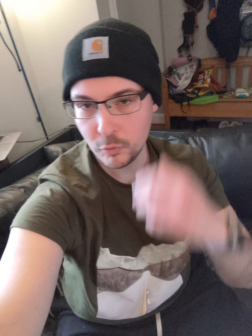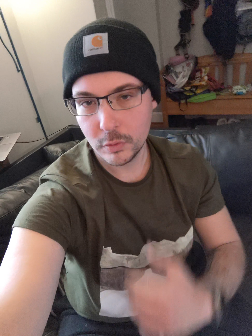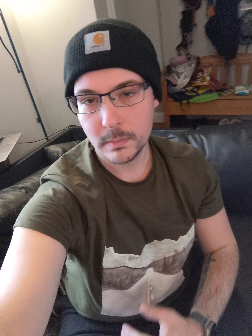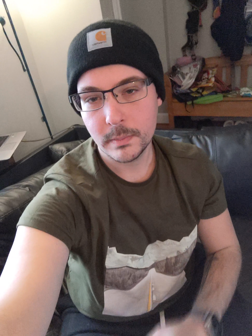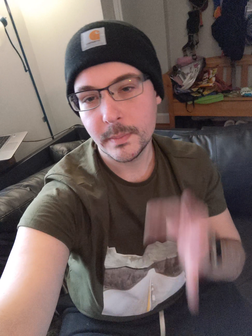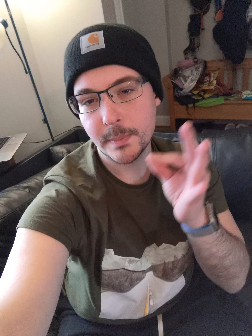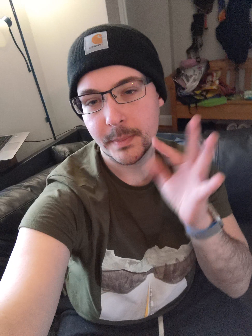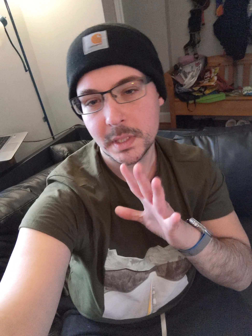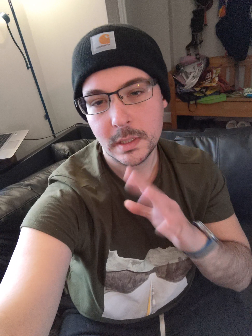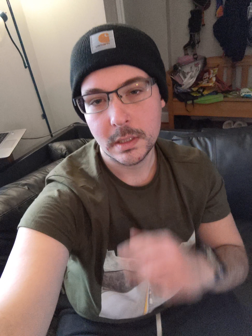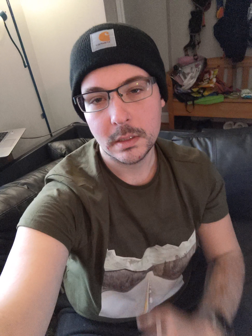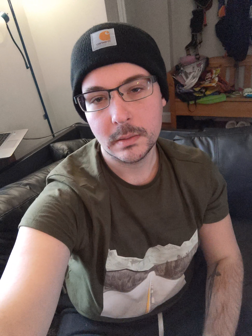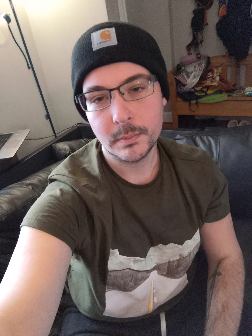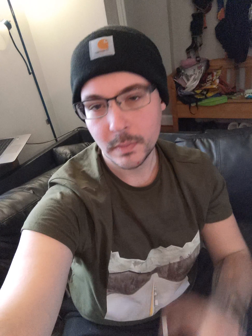bee